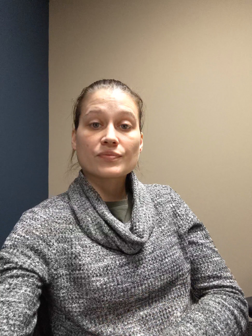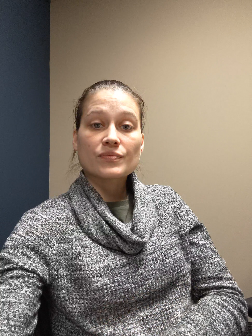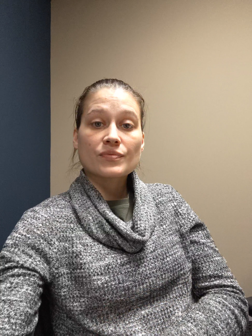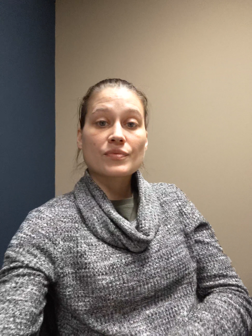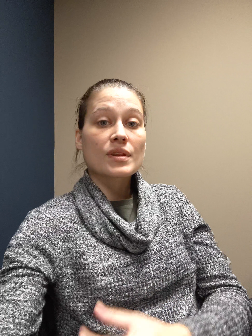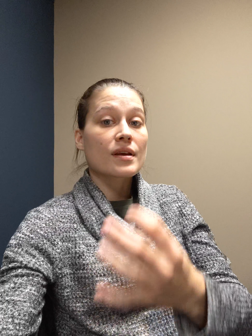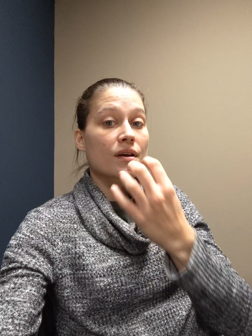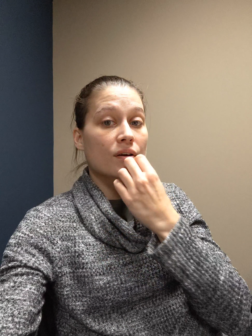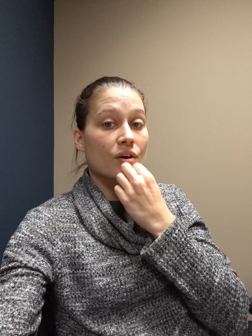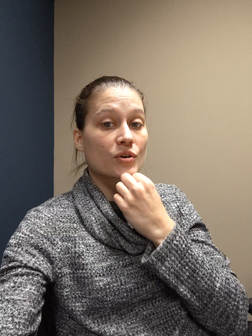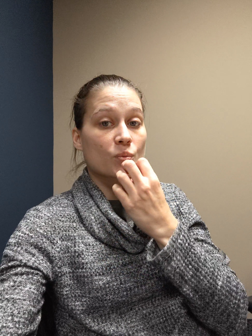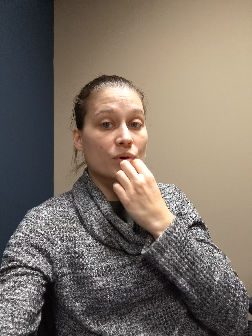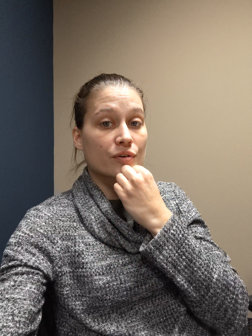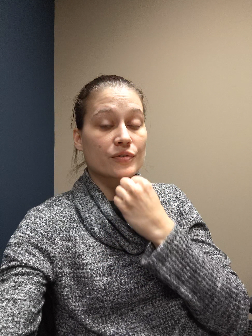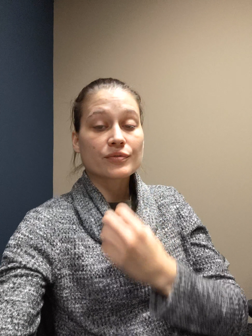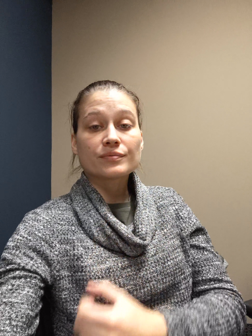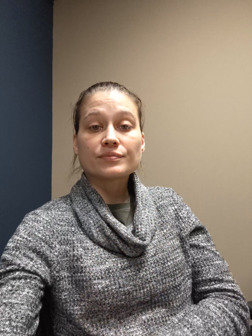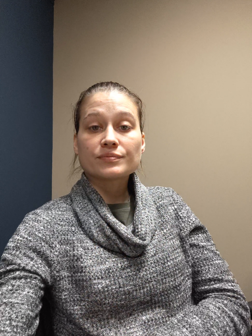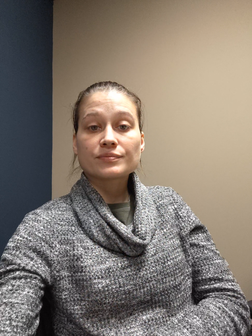underwear